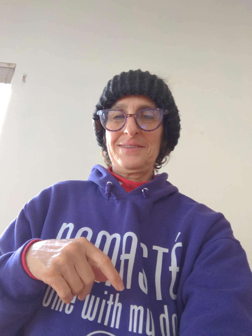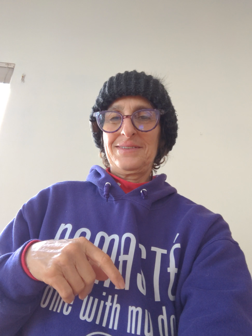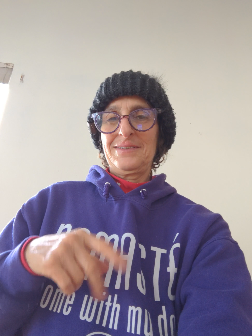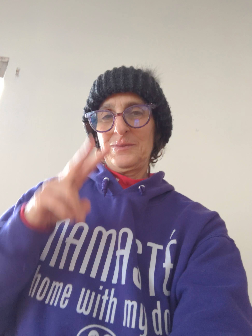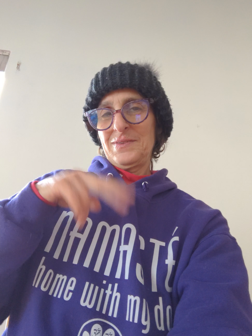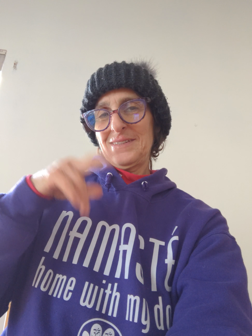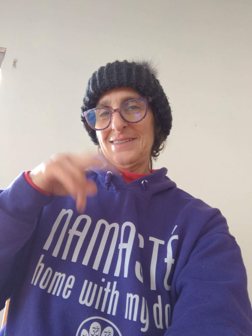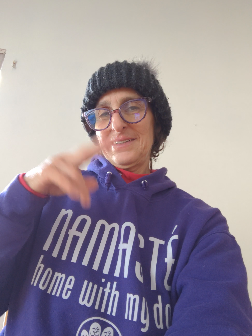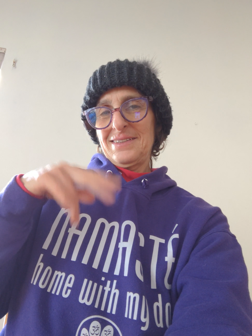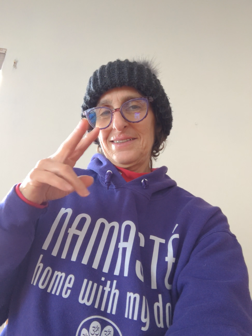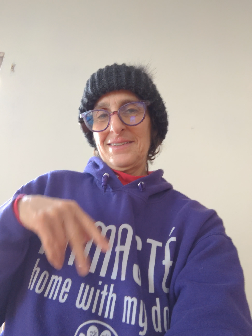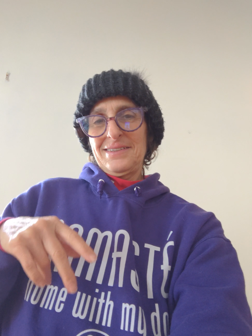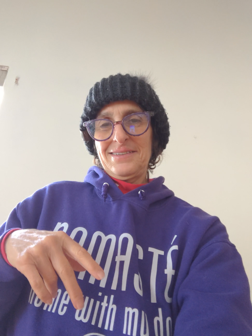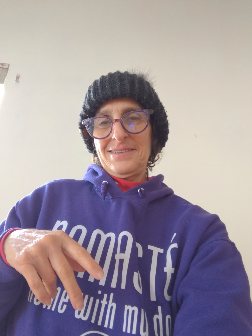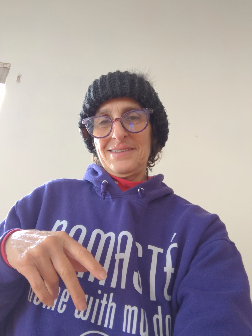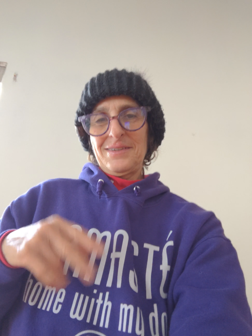read